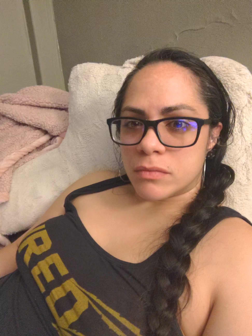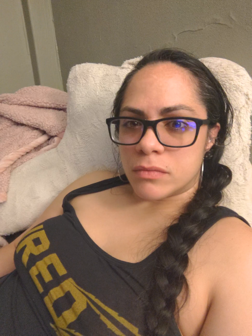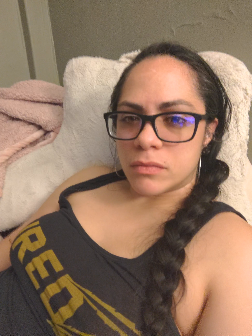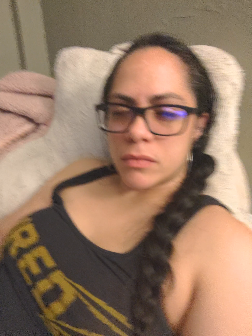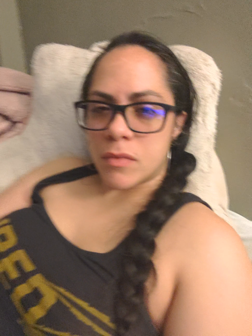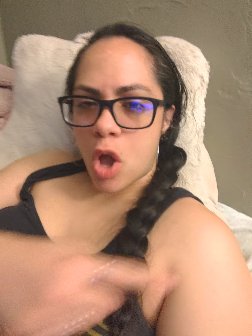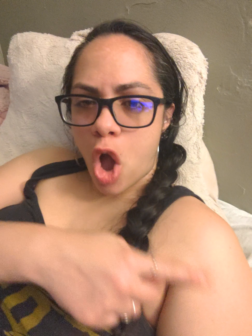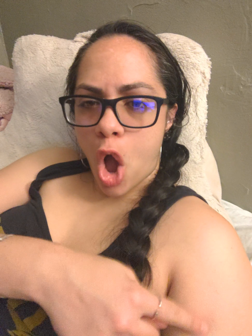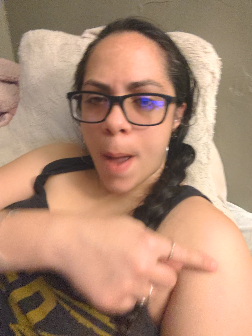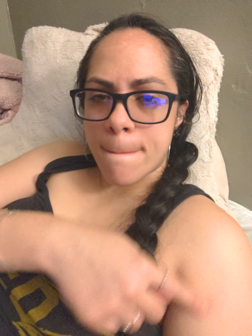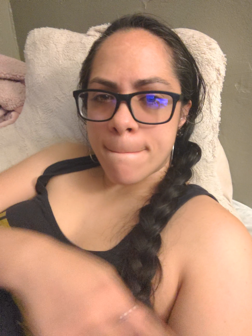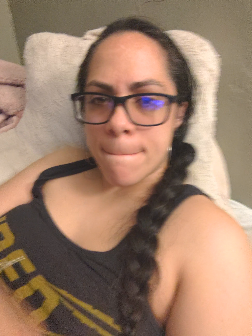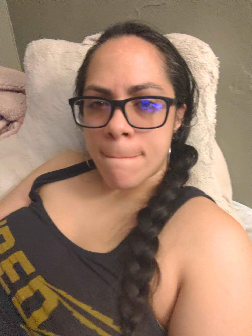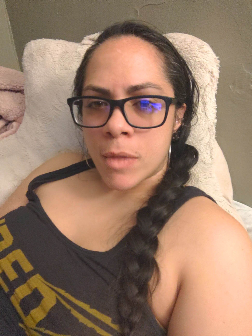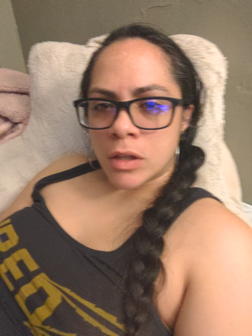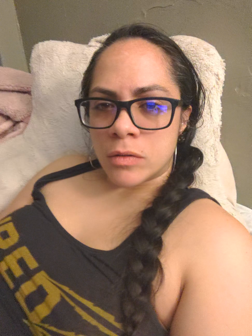arm